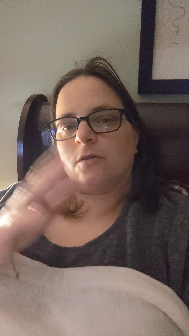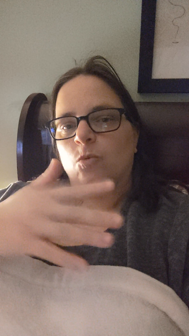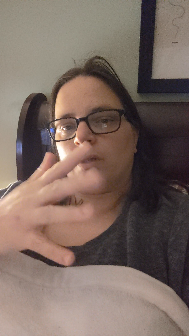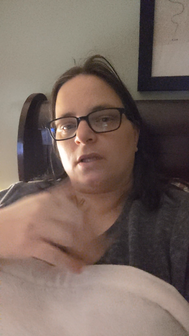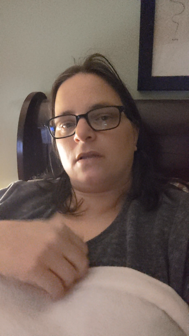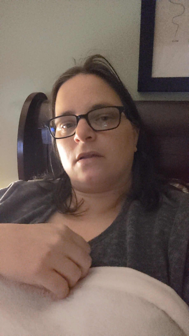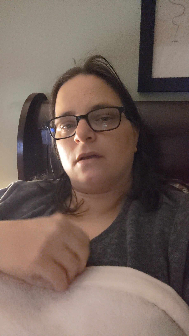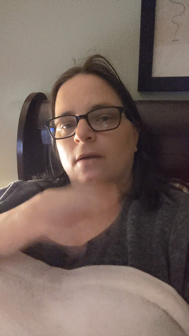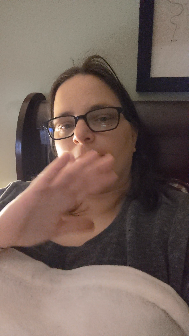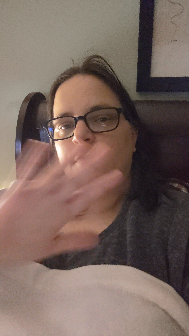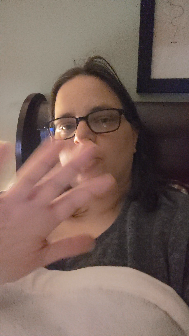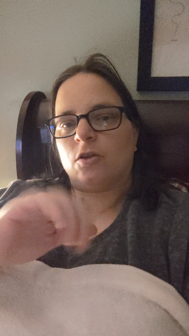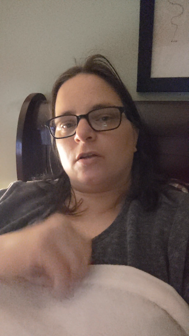push